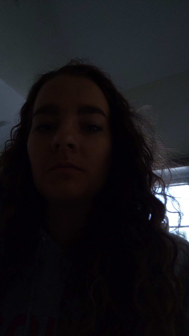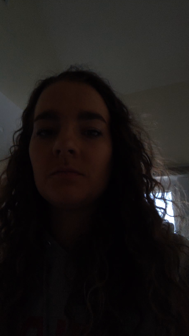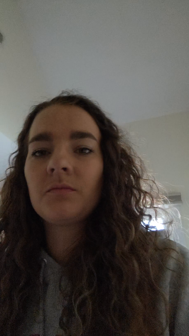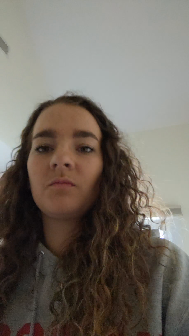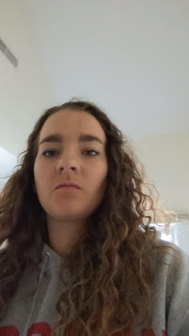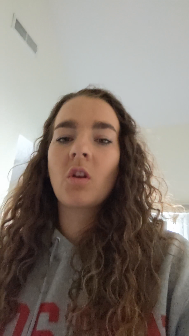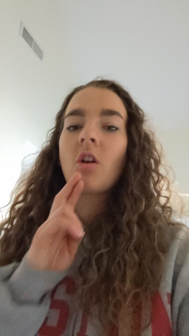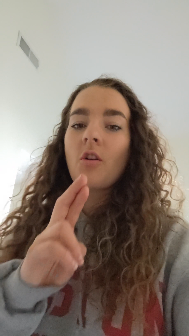are